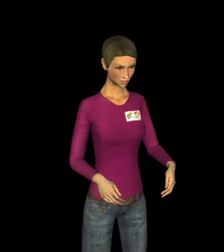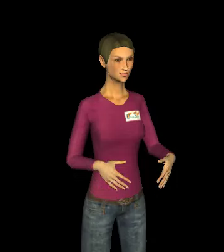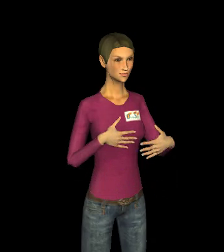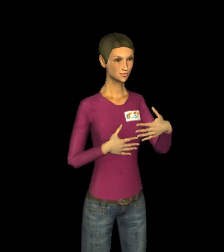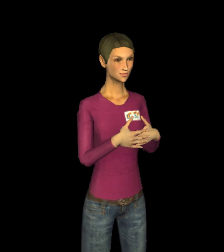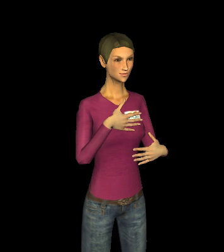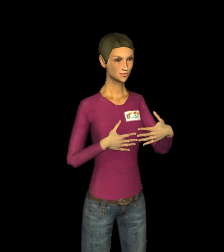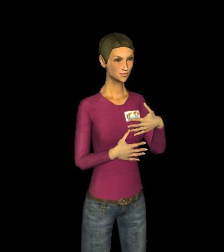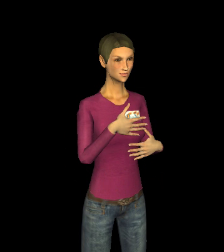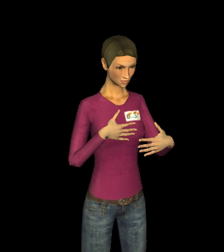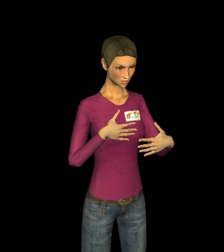متعب